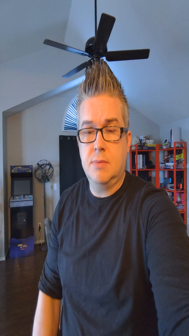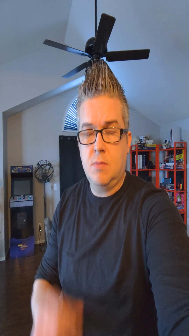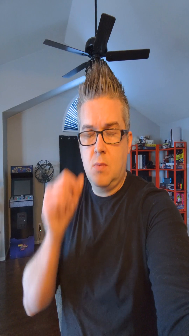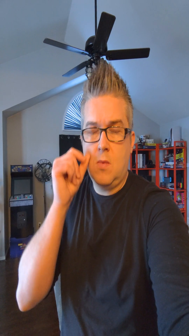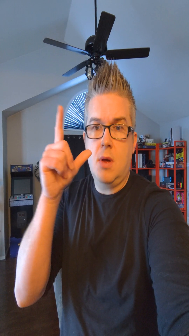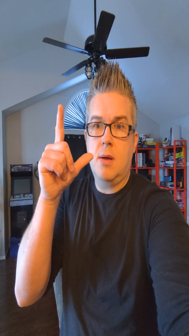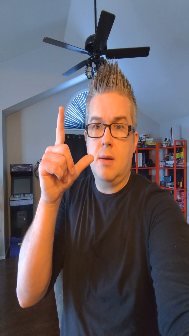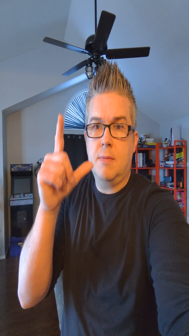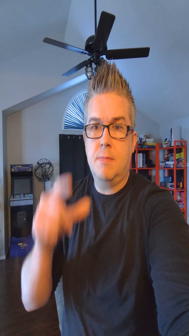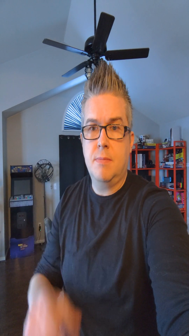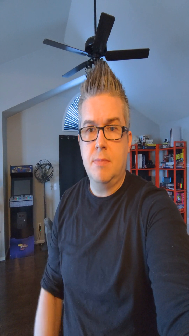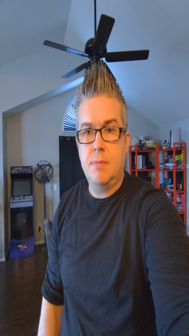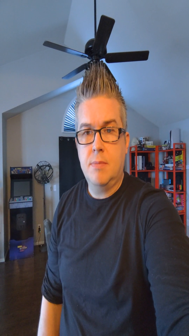wake